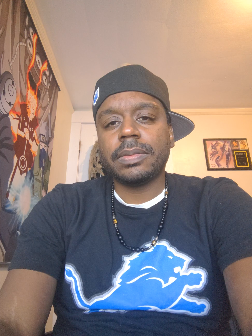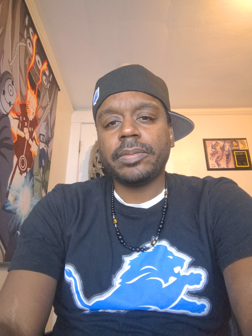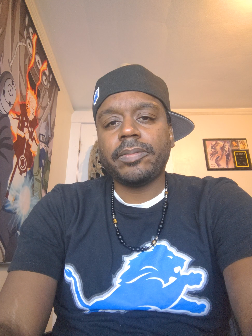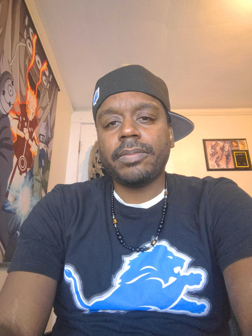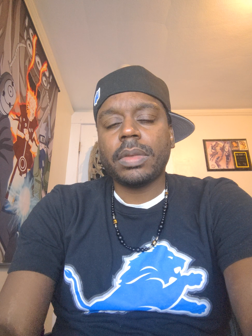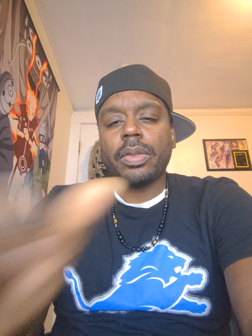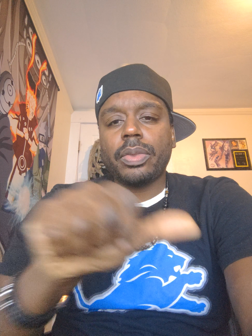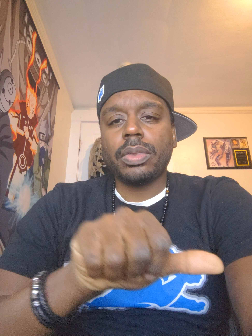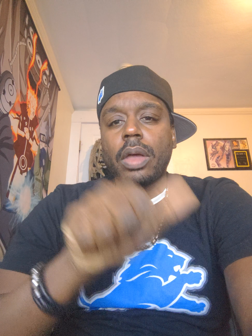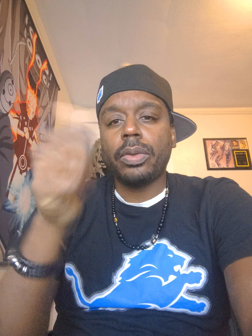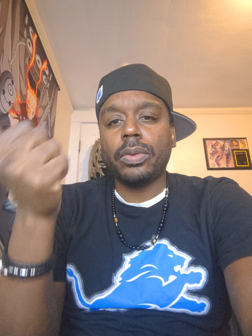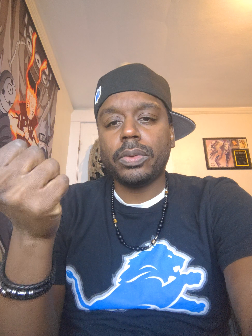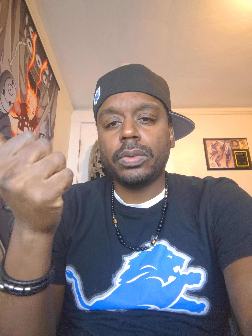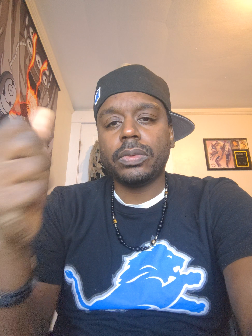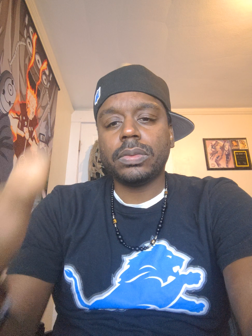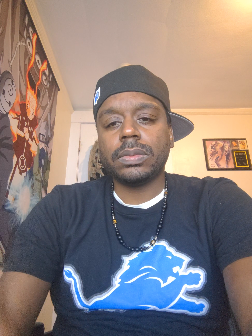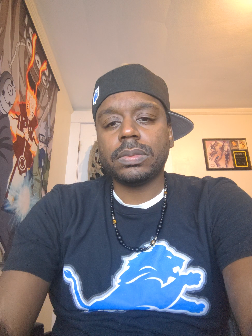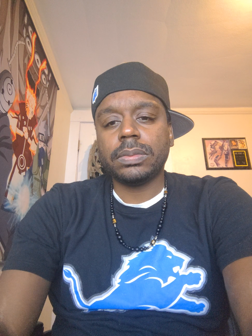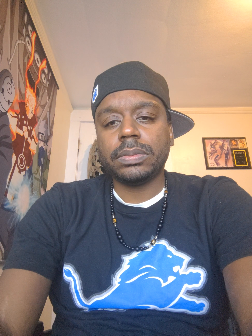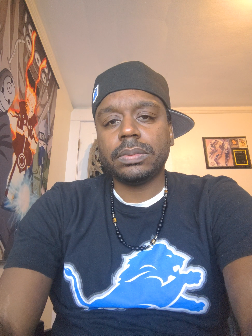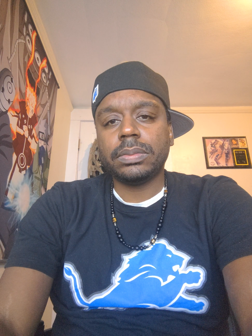another